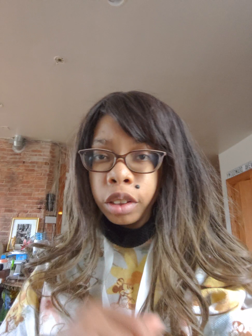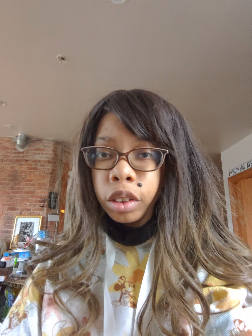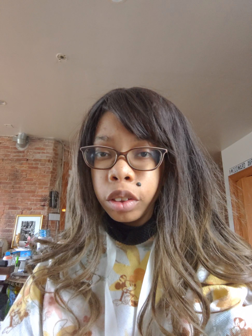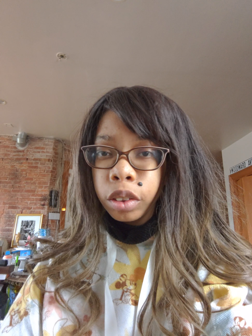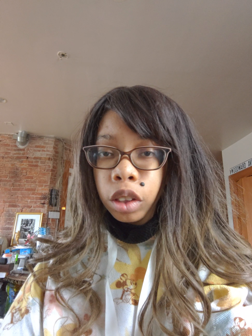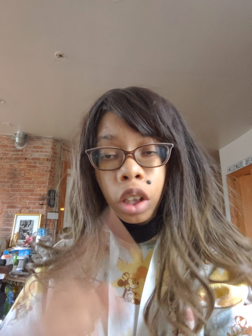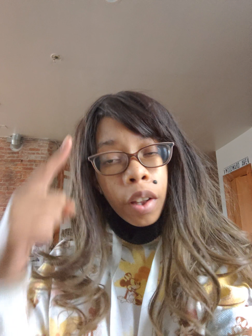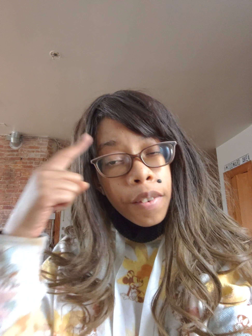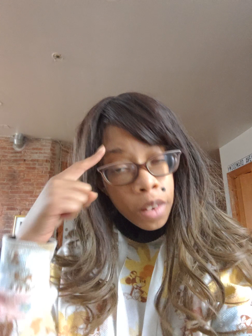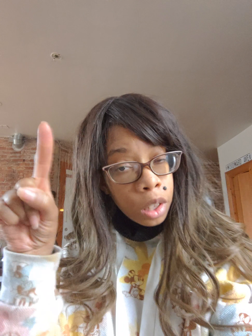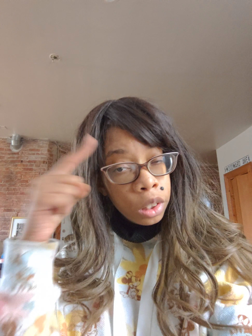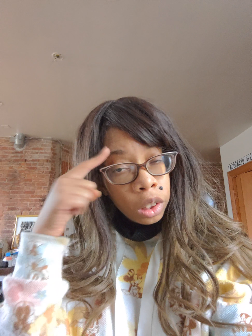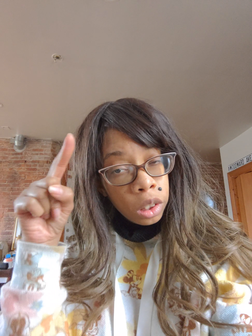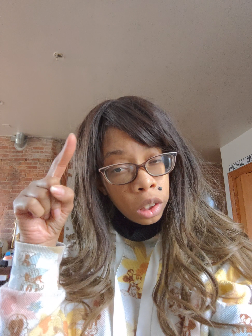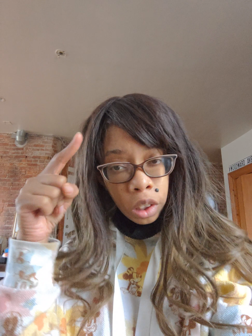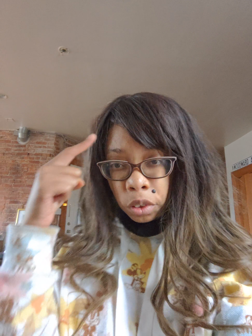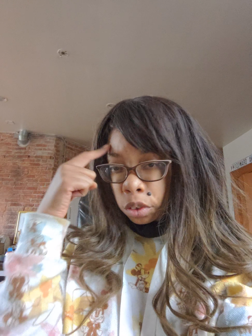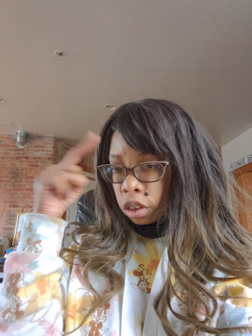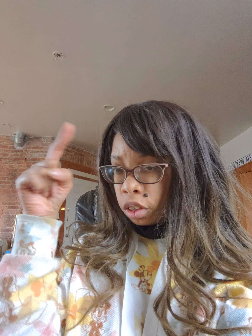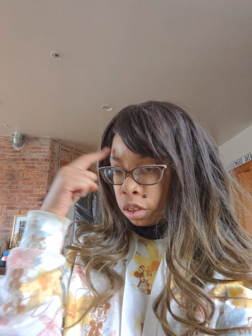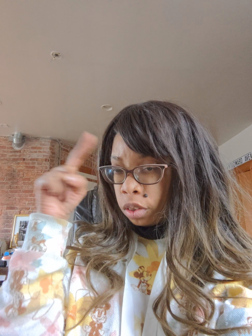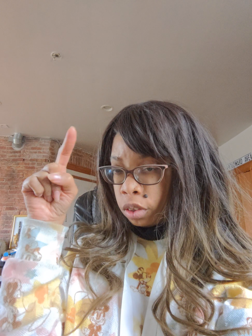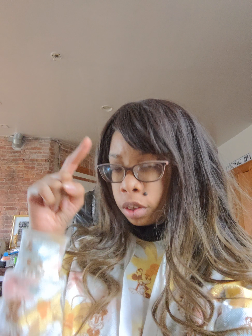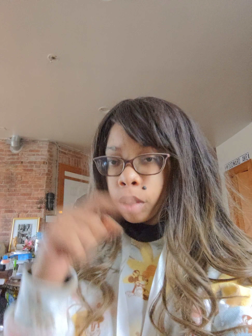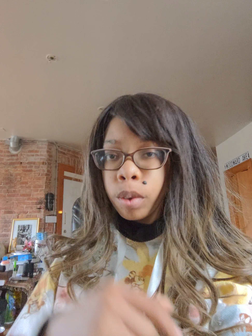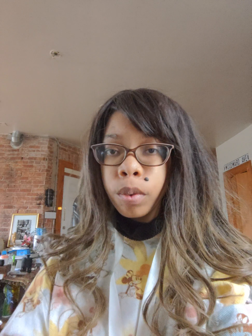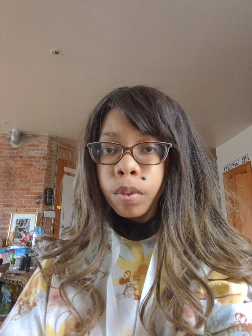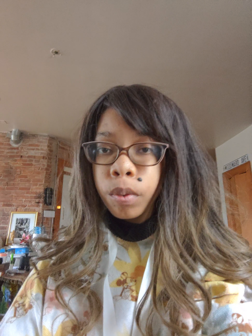for